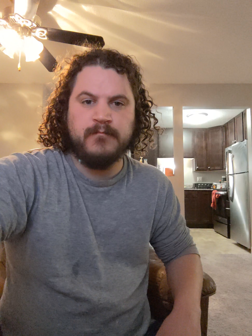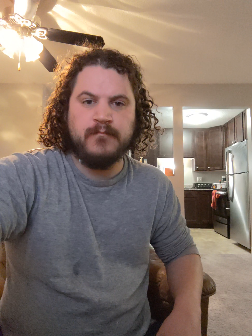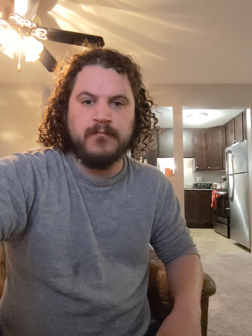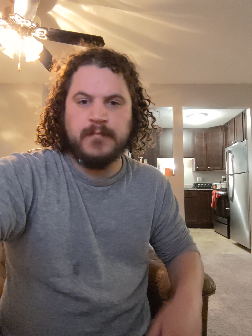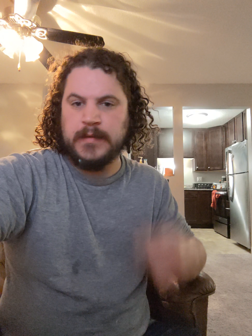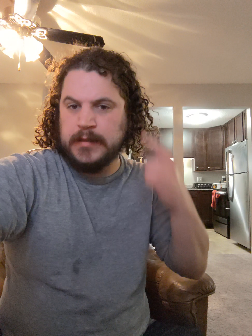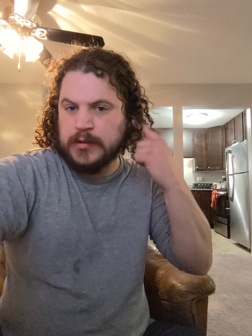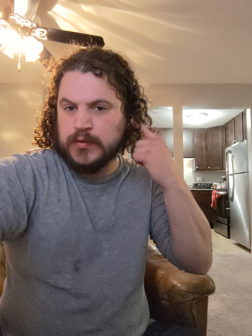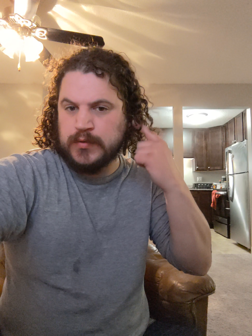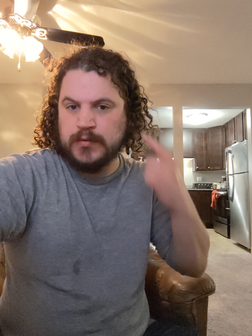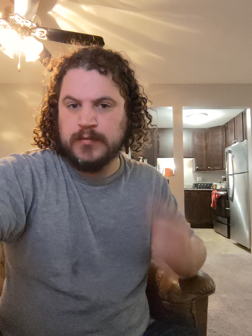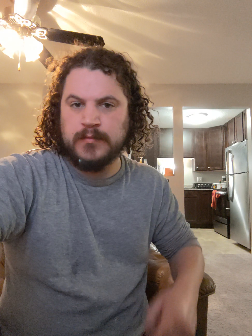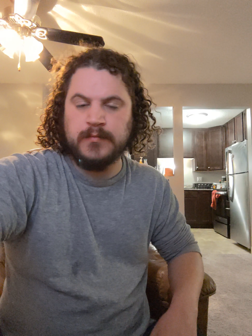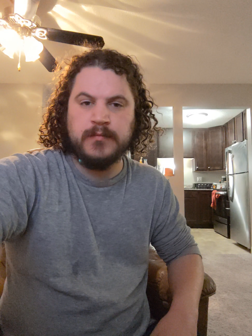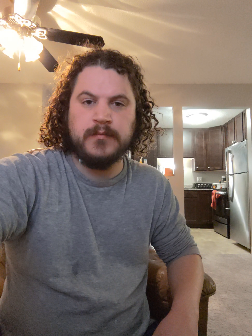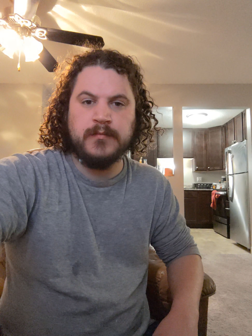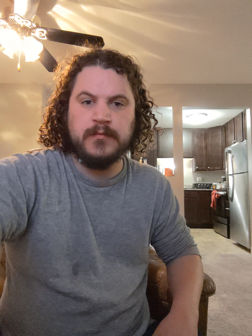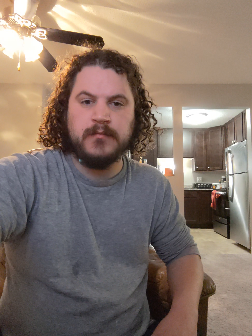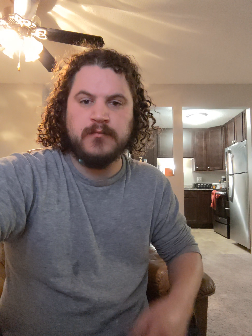ear